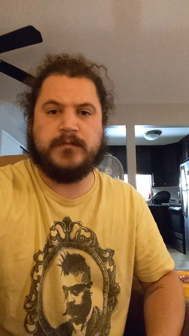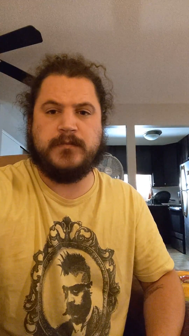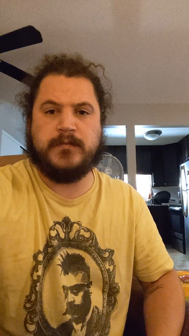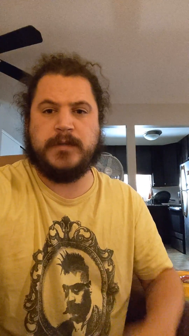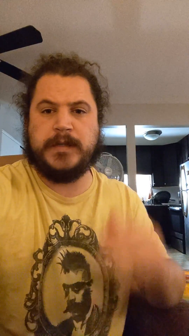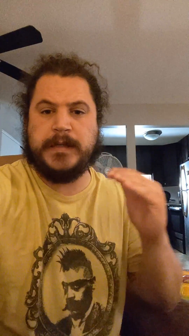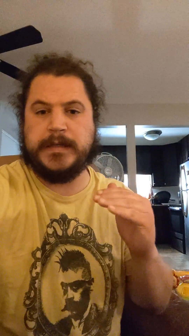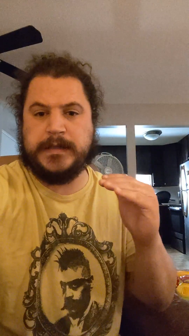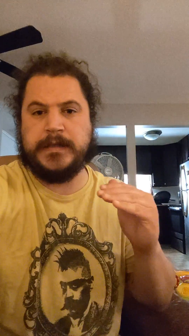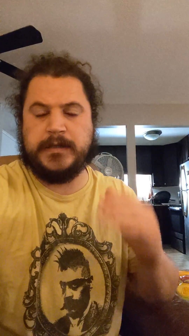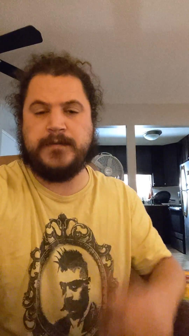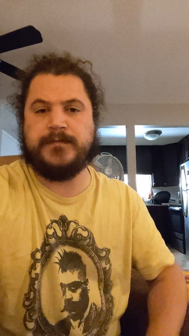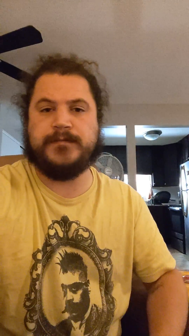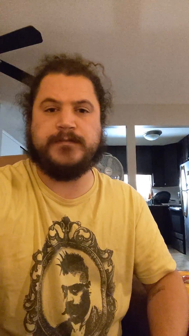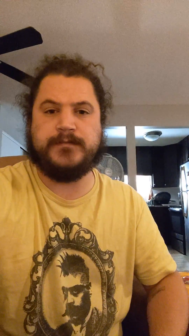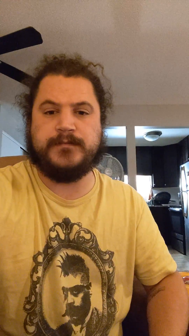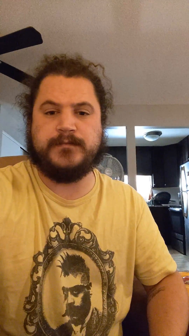little